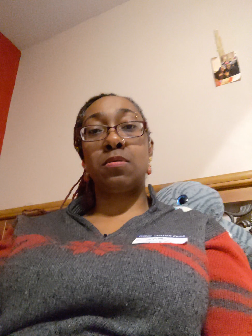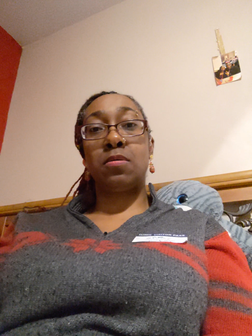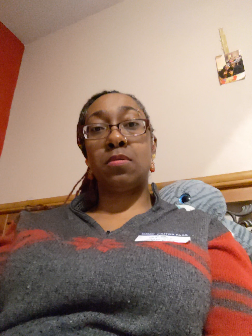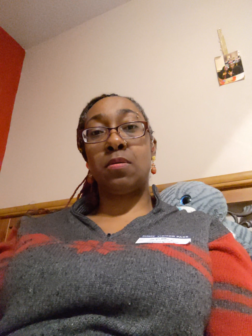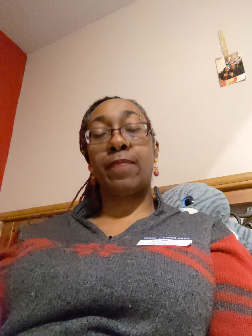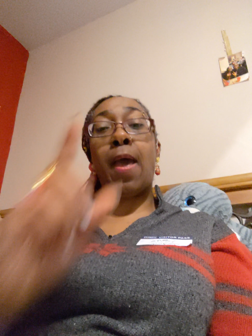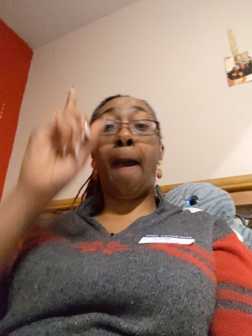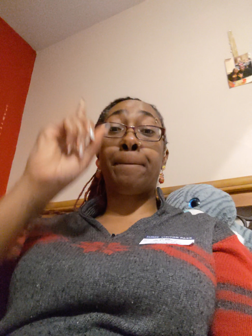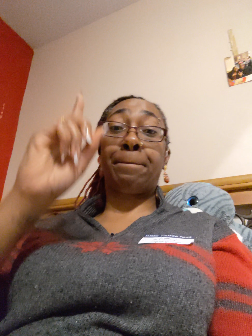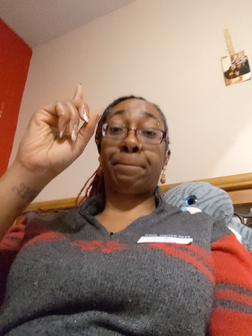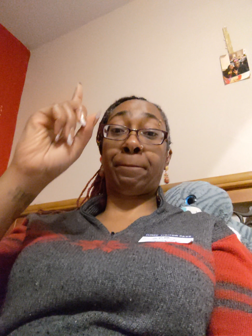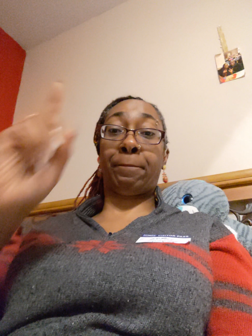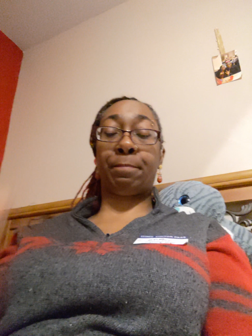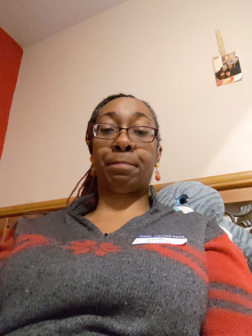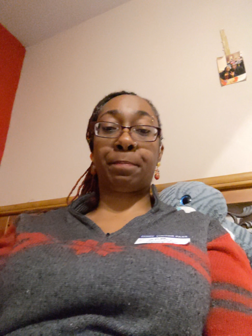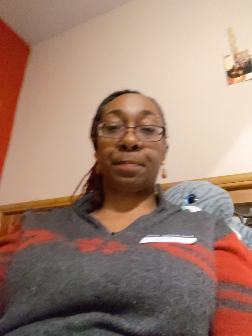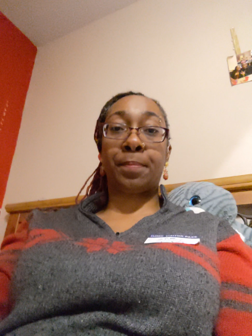up